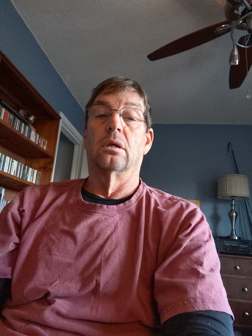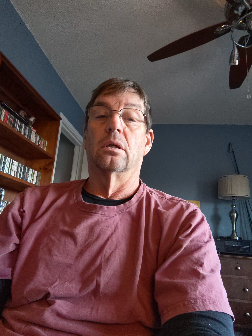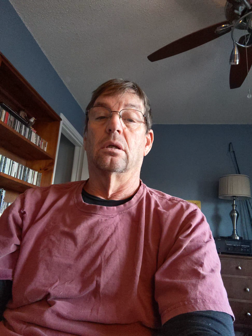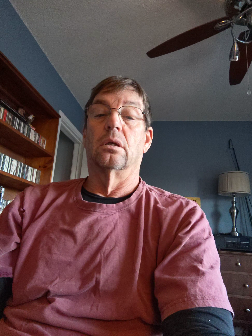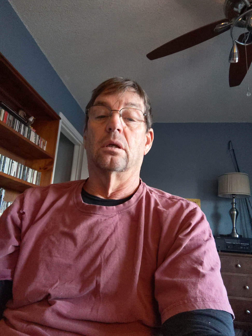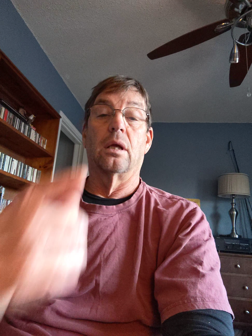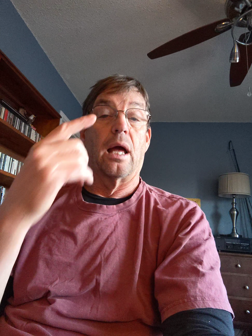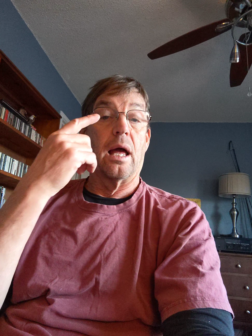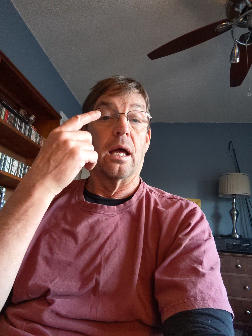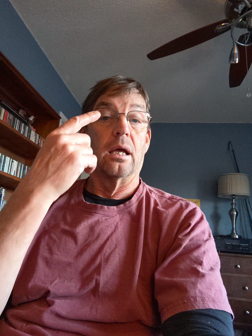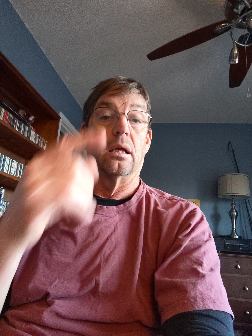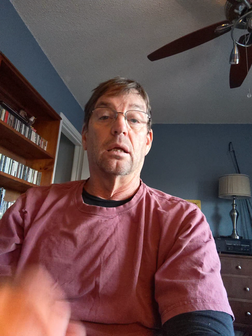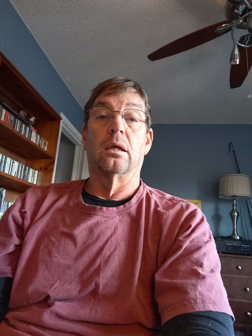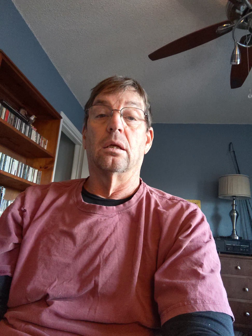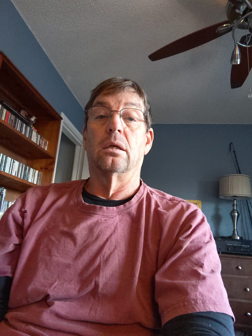eye